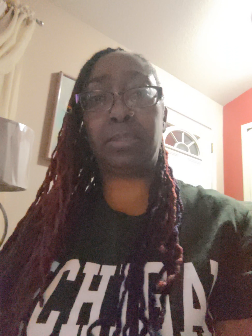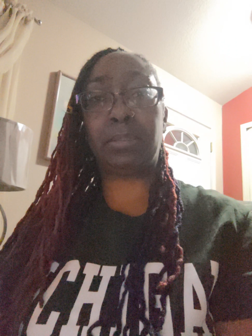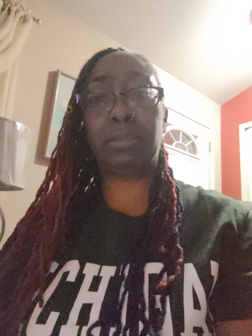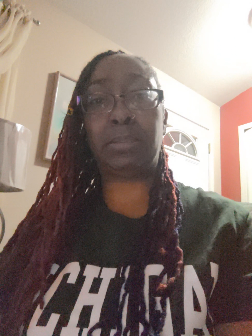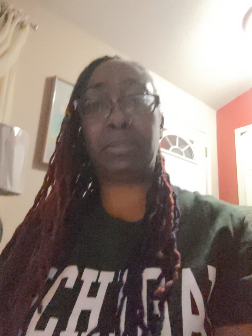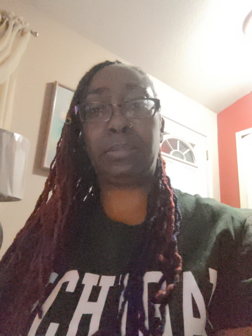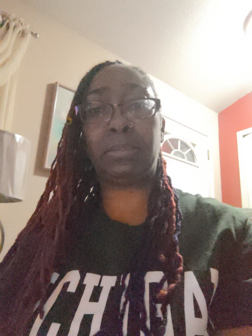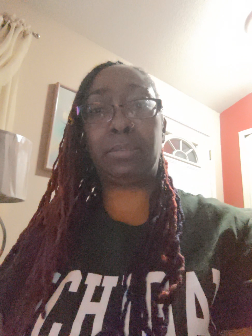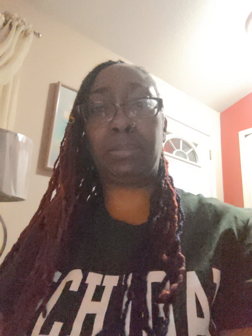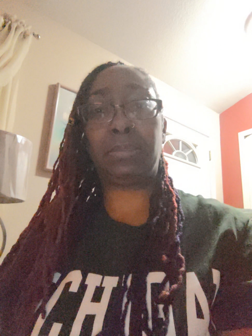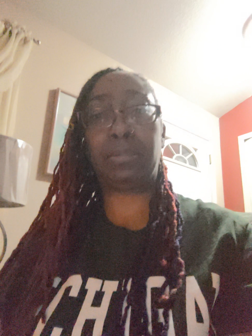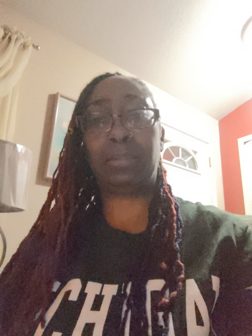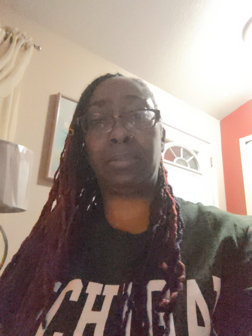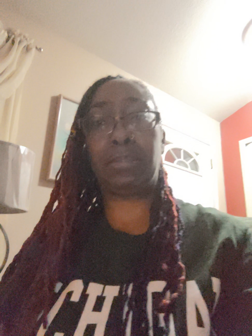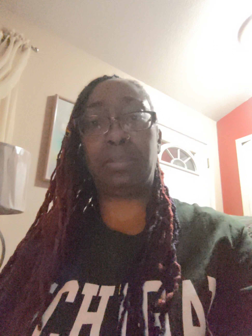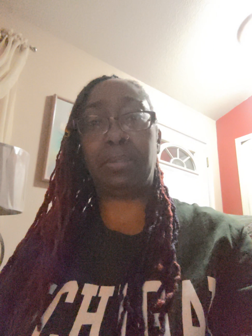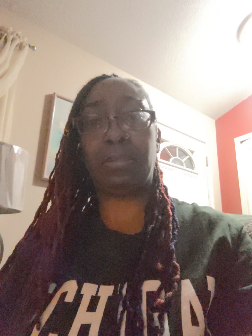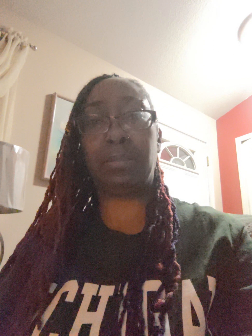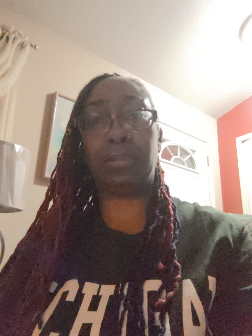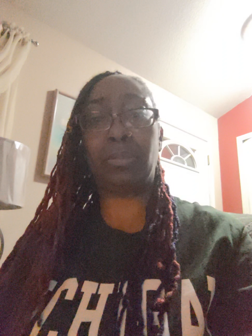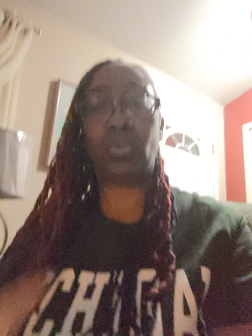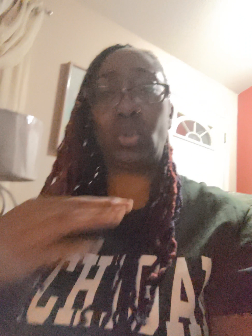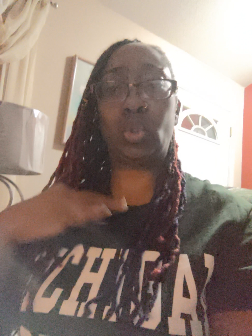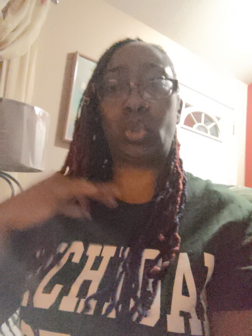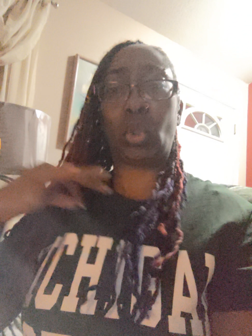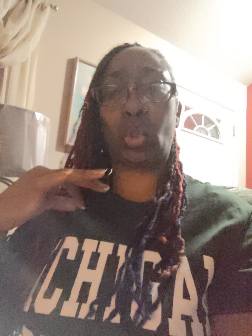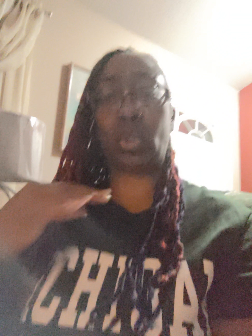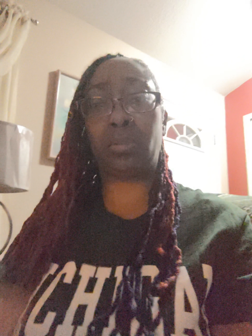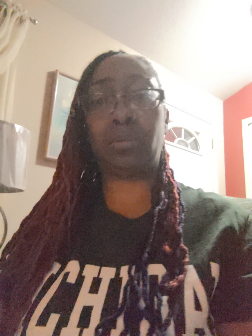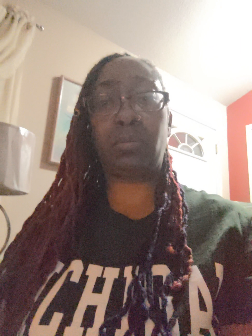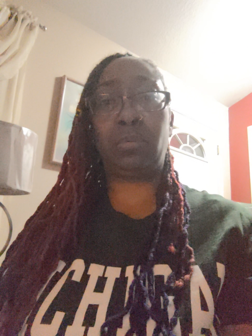shirt